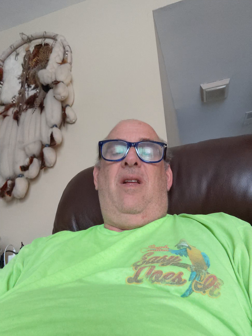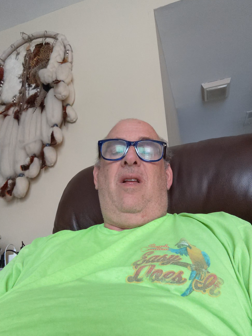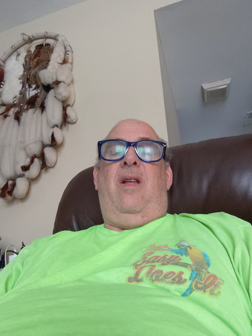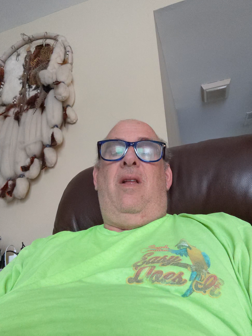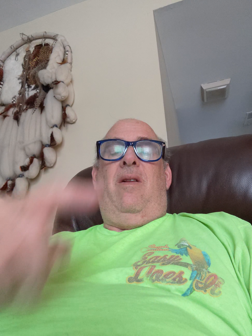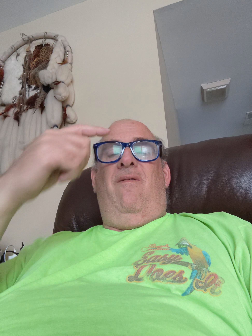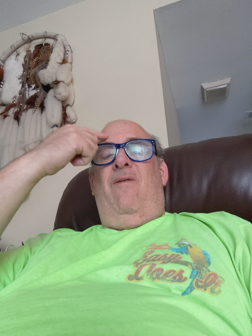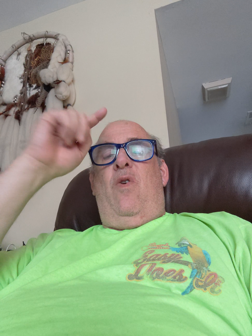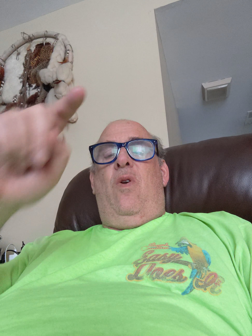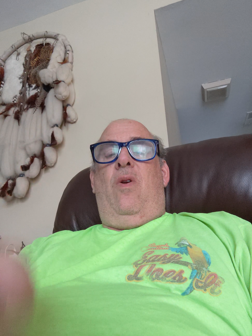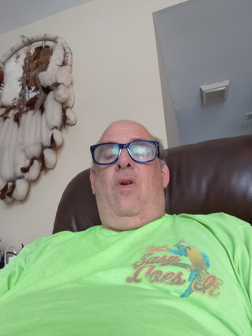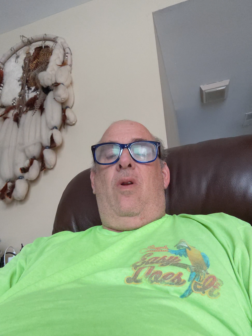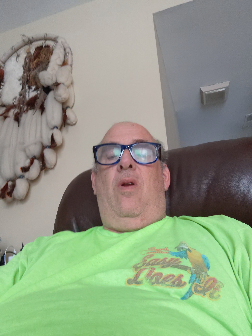for